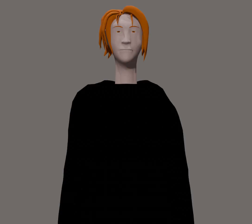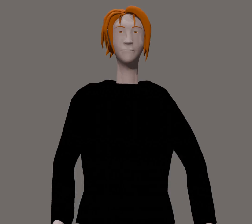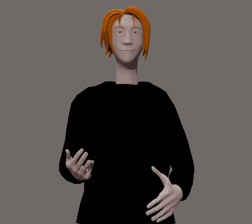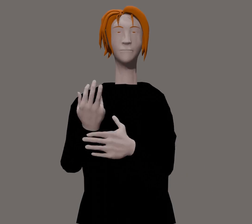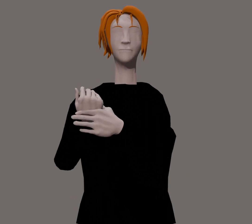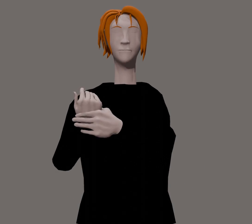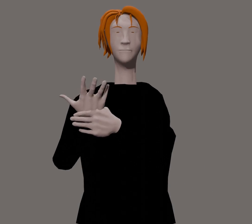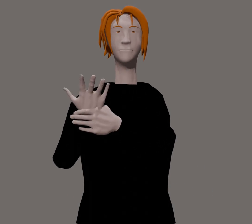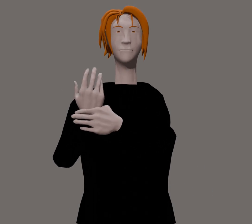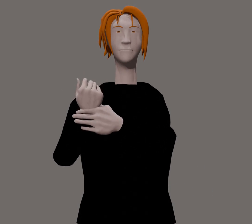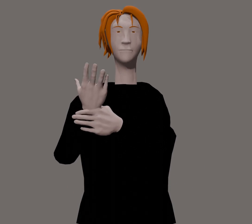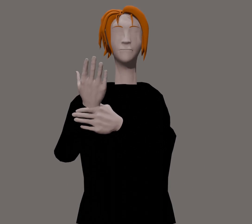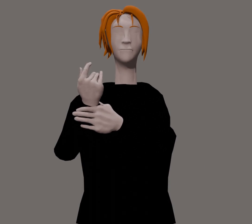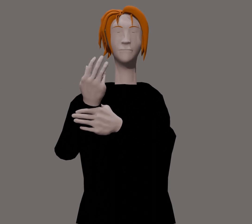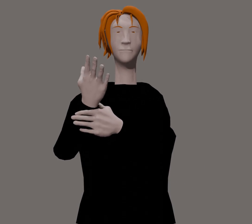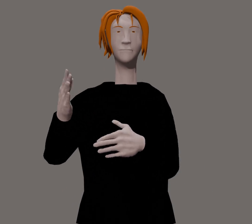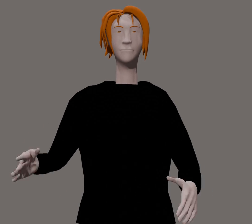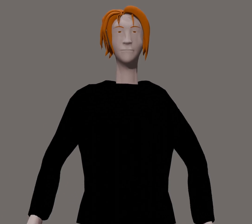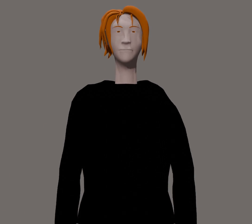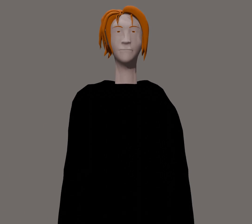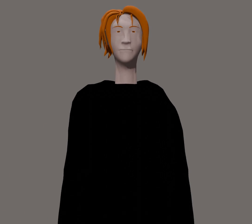Chug Engine